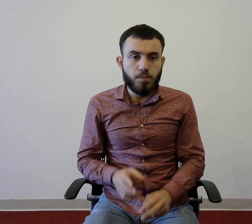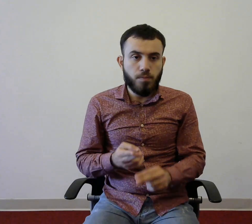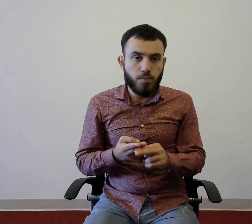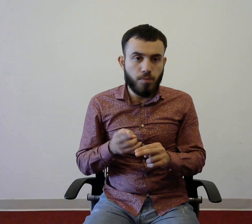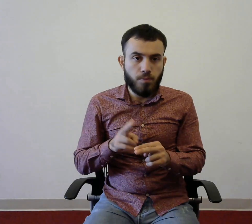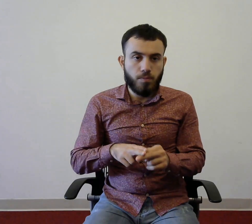bu